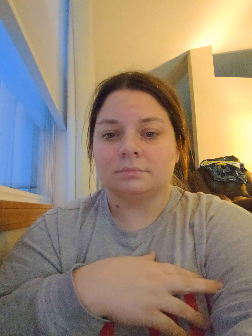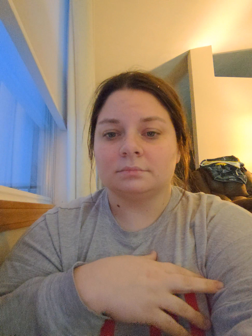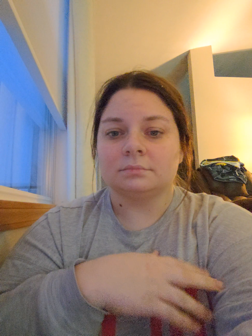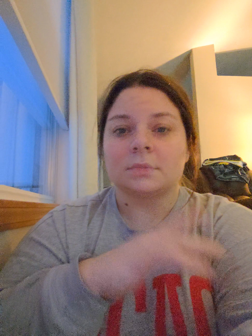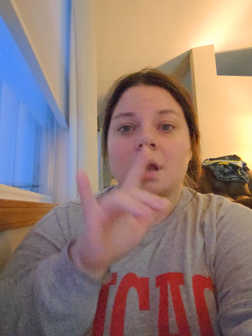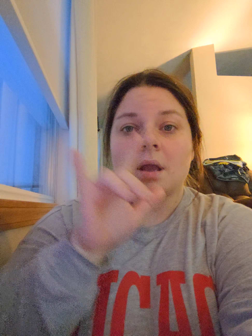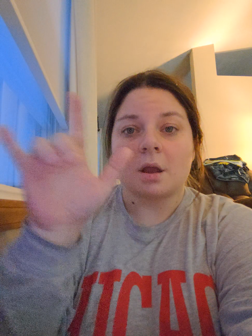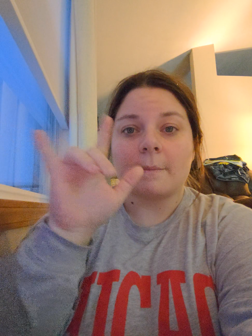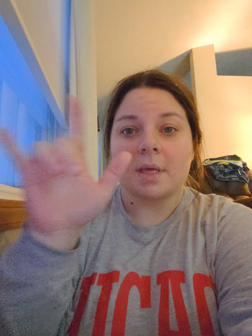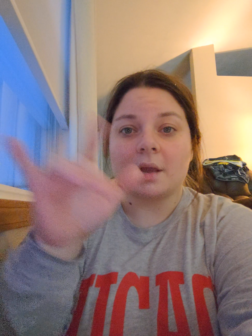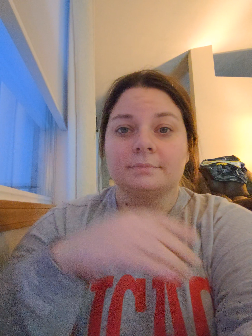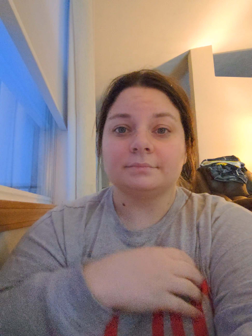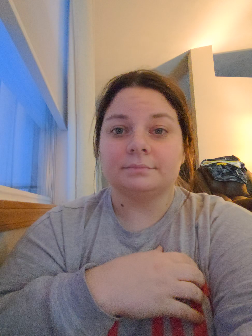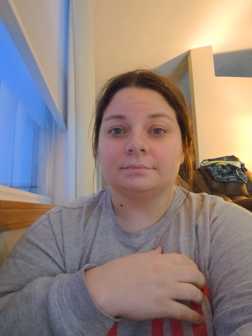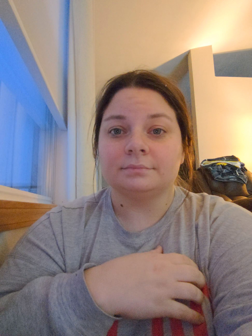airplane